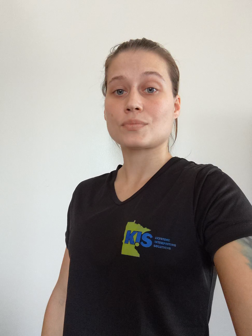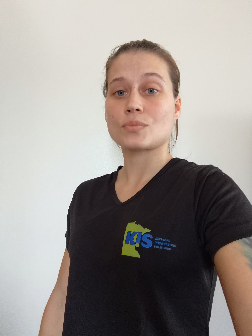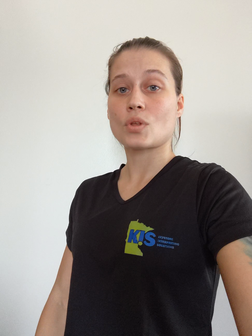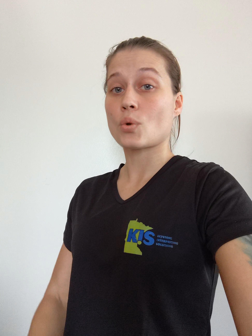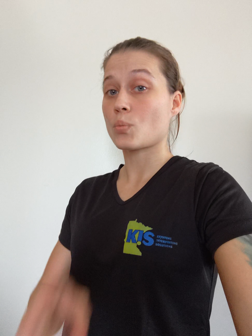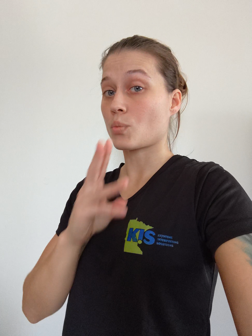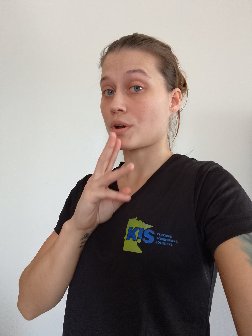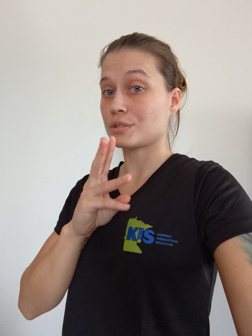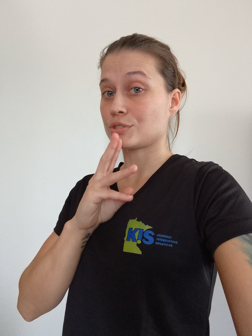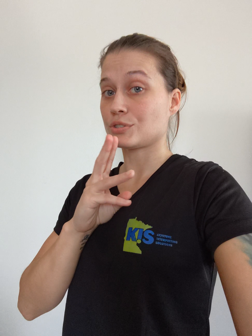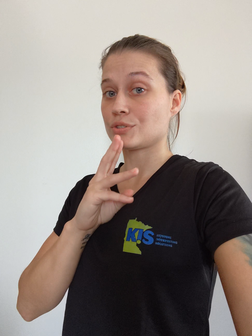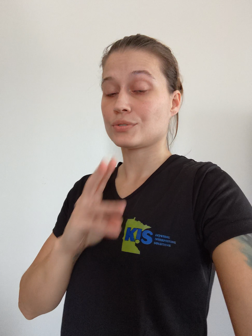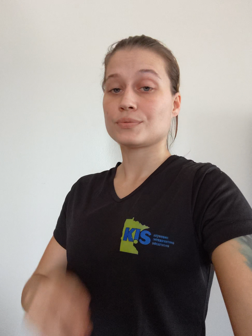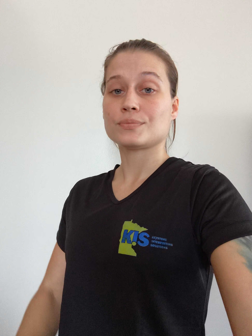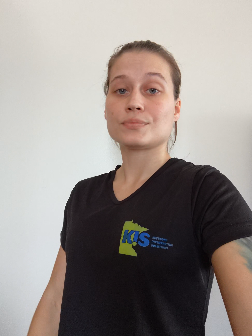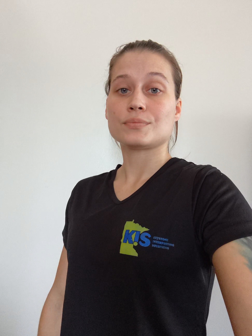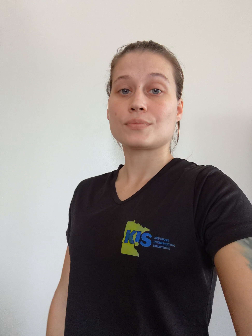water